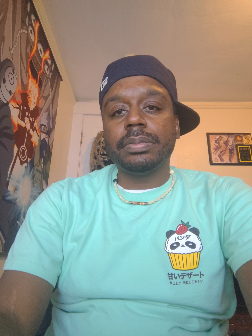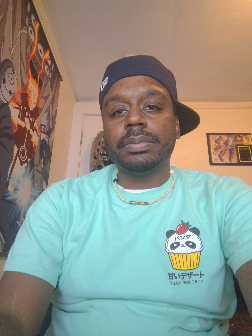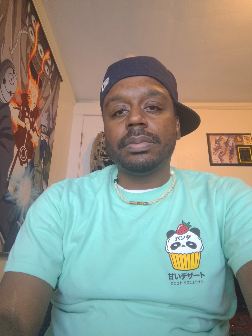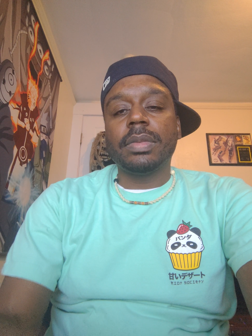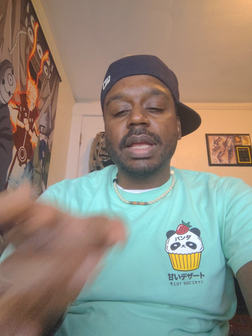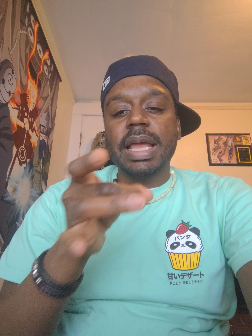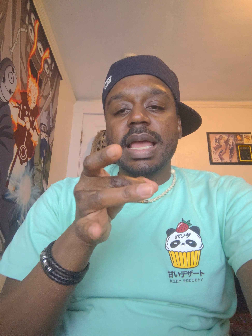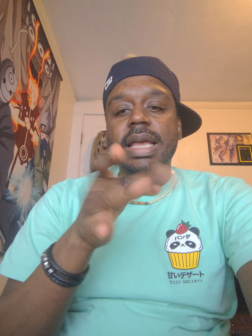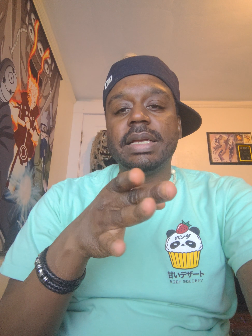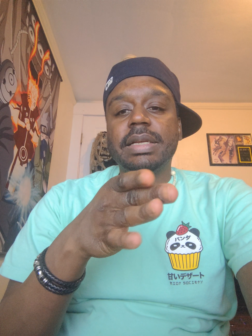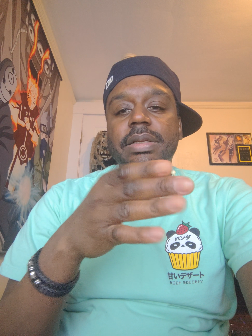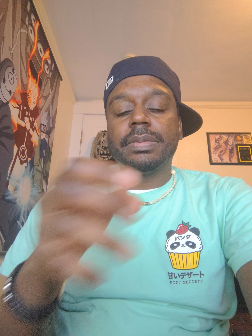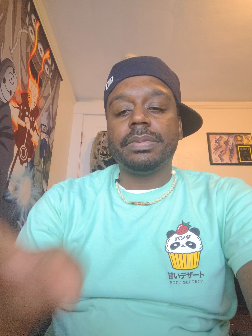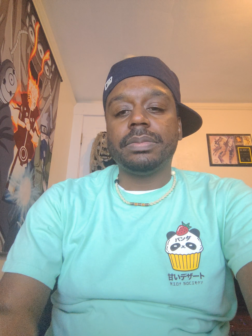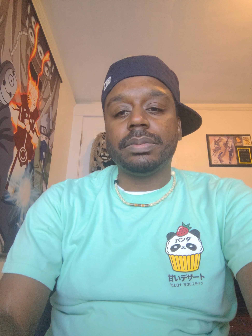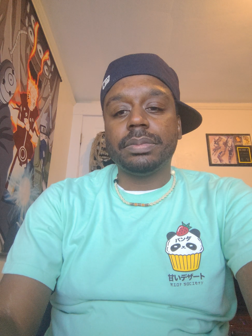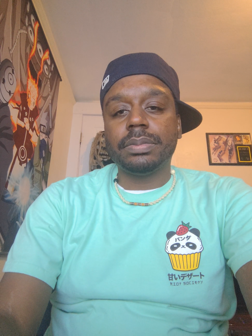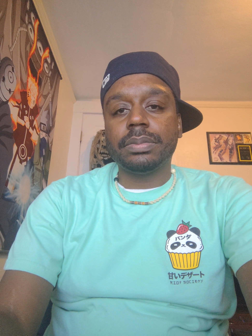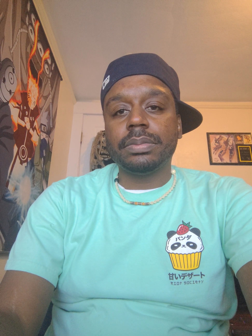hate